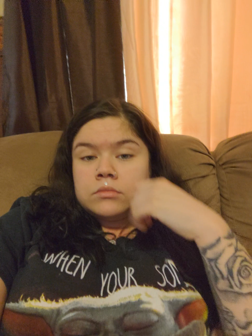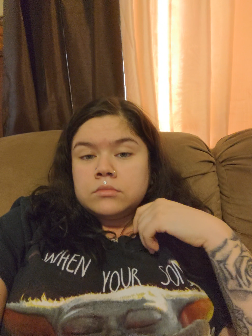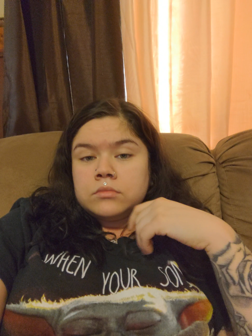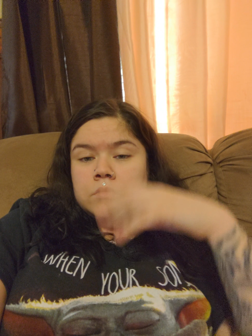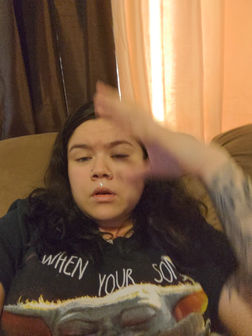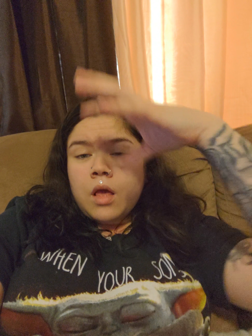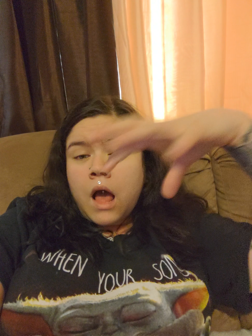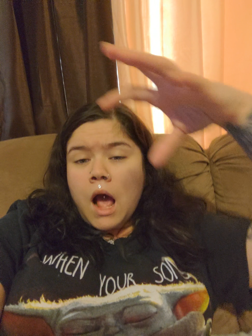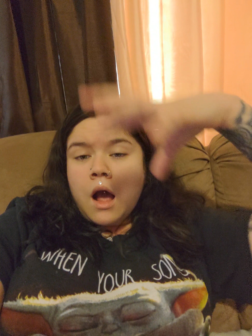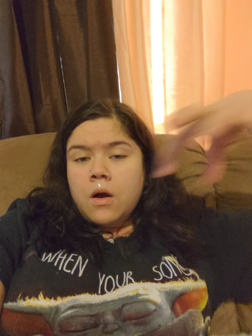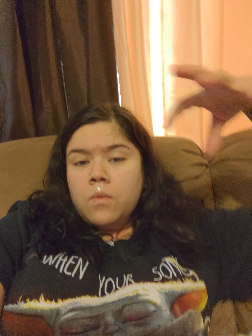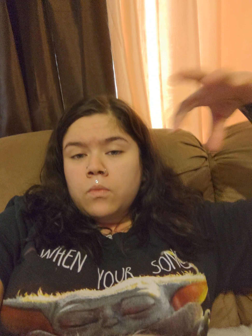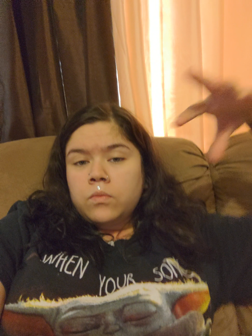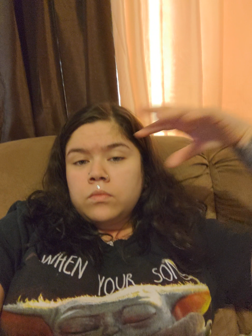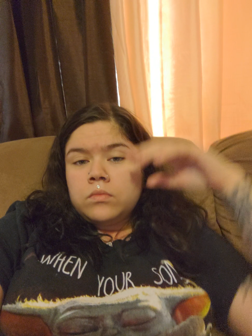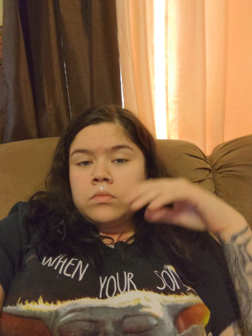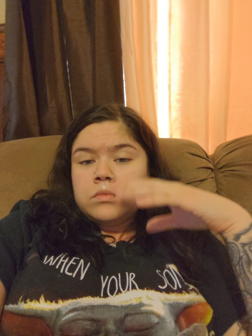cloud